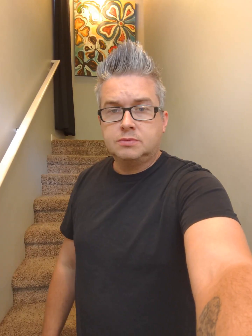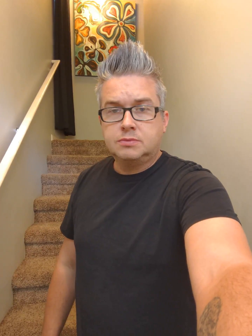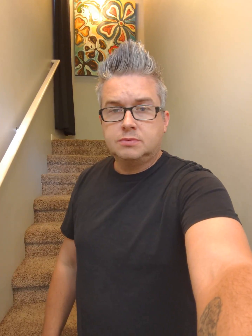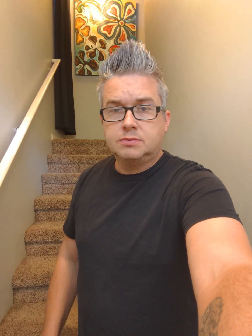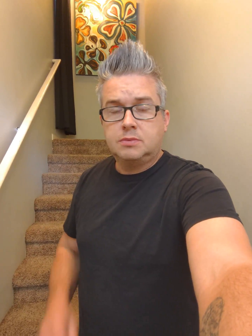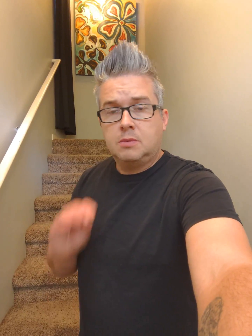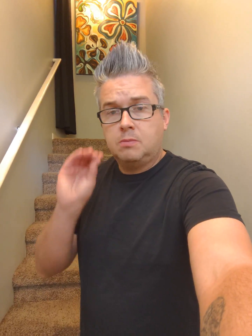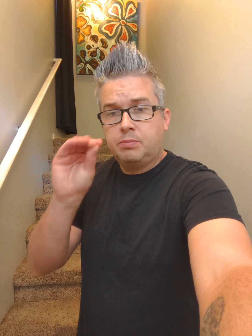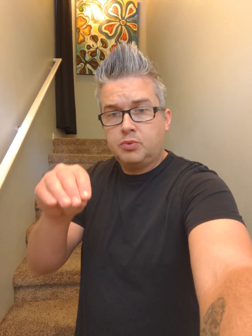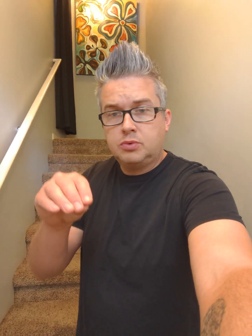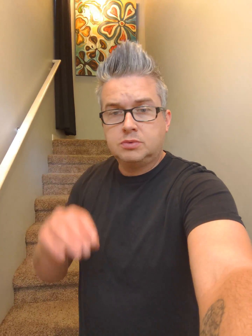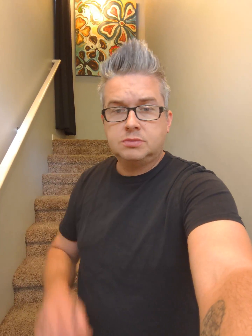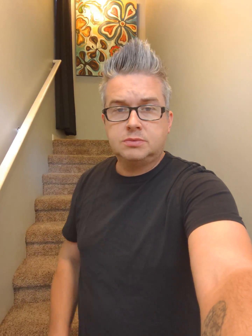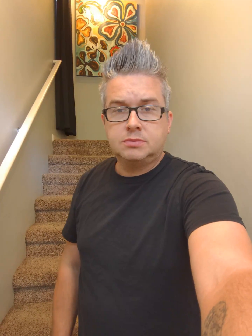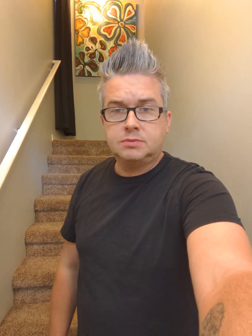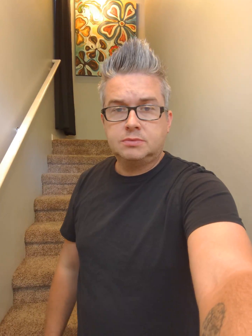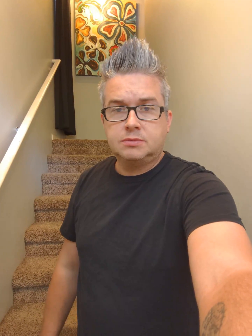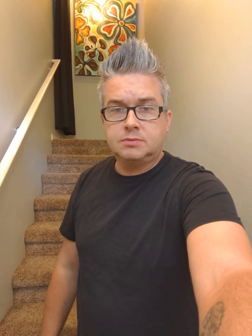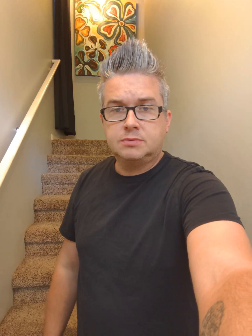put